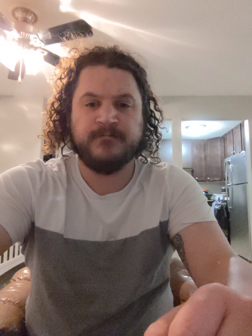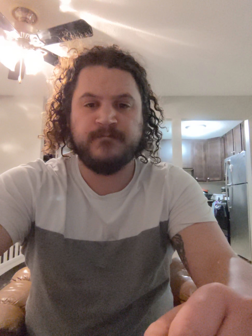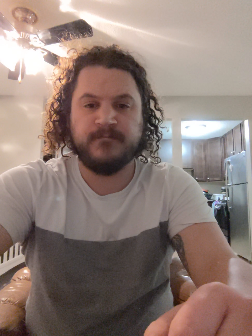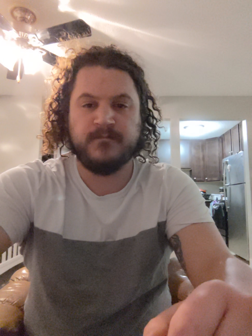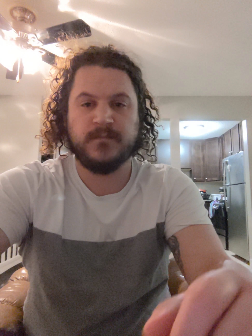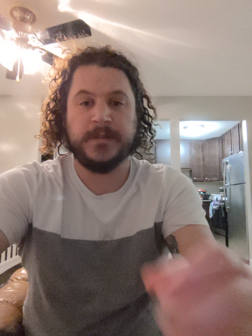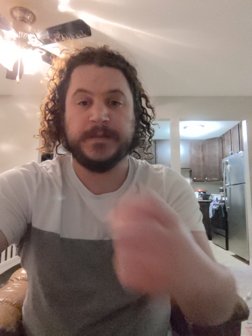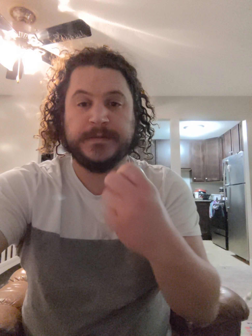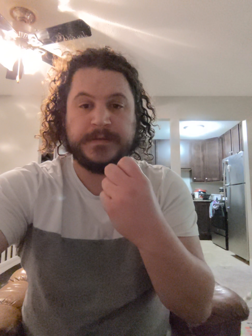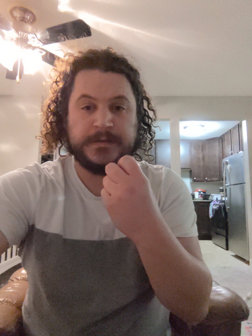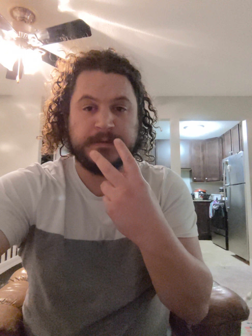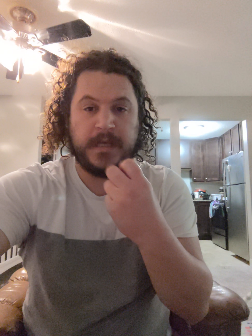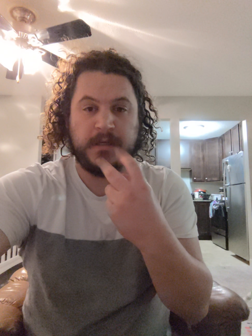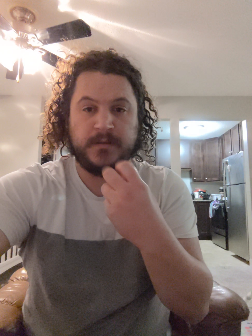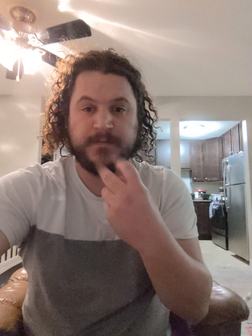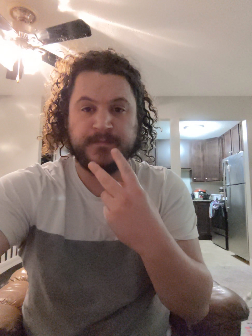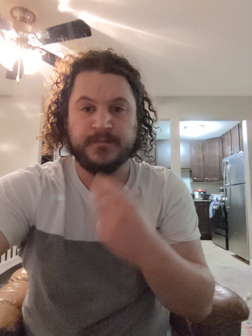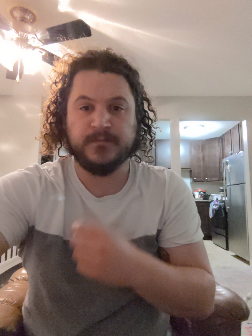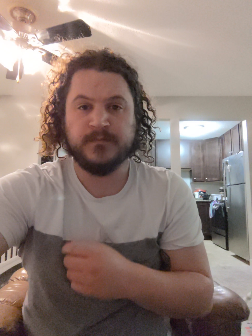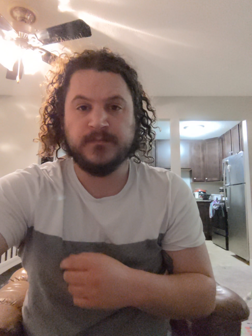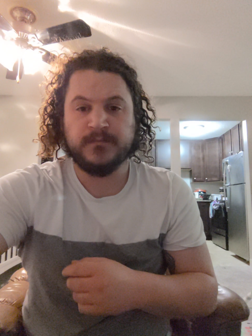snack